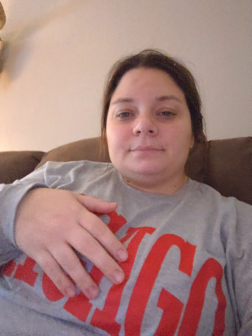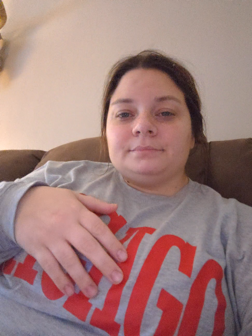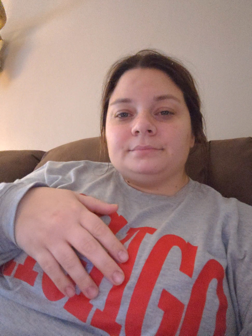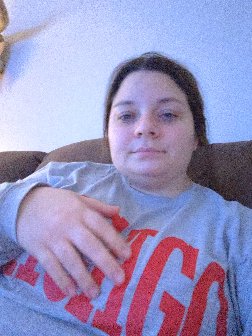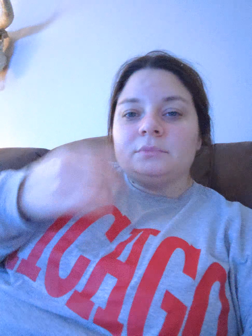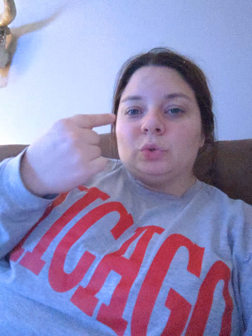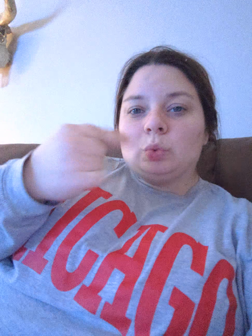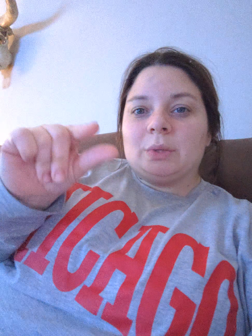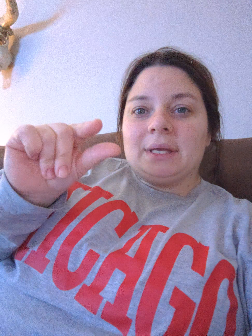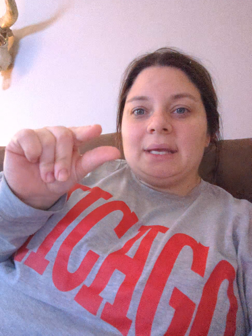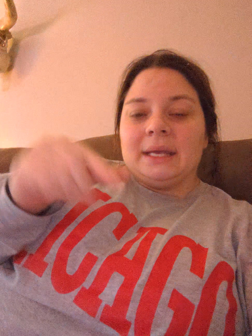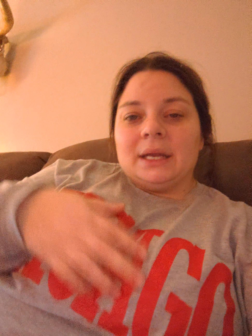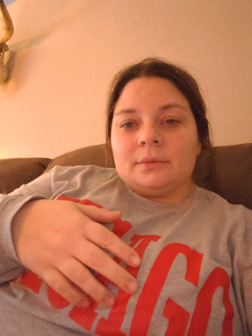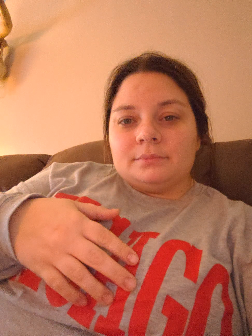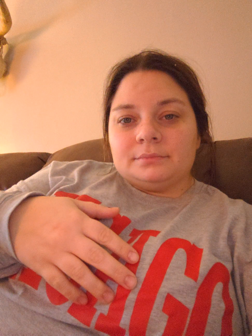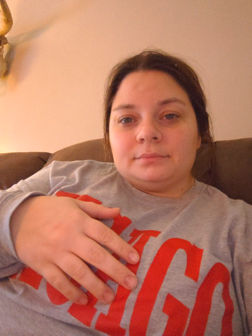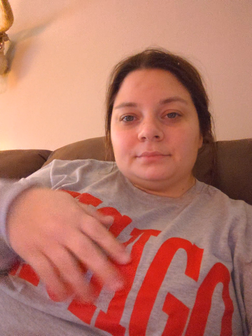green